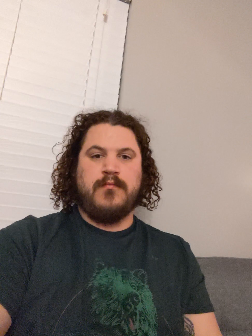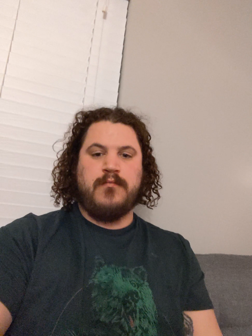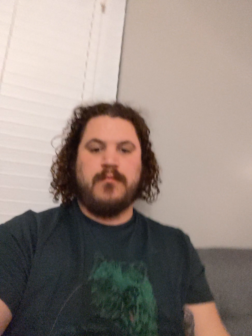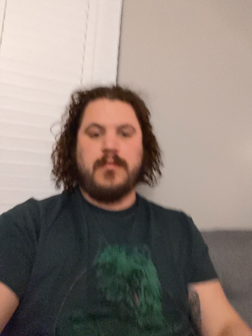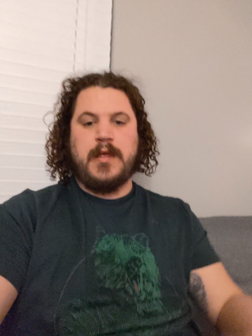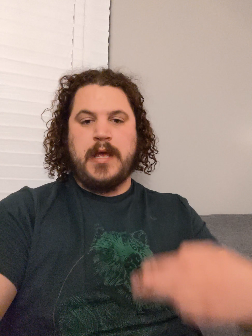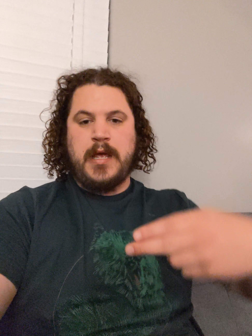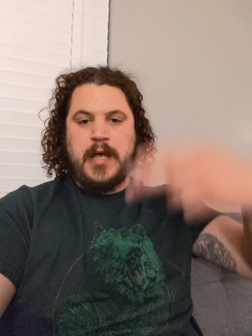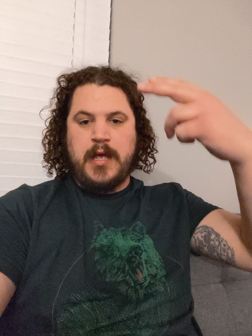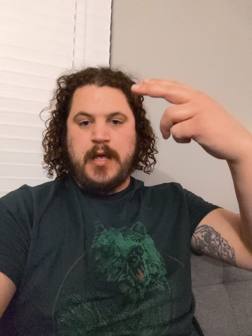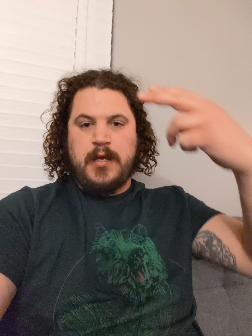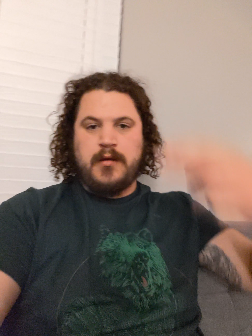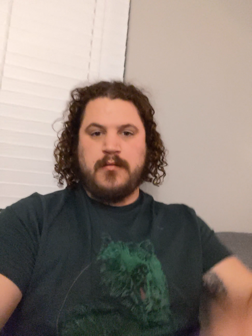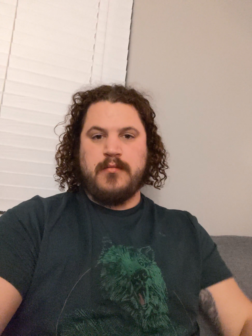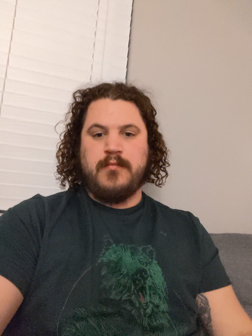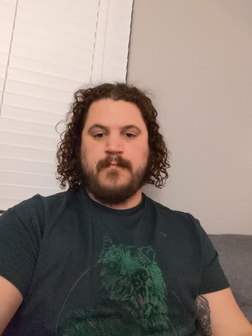high